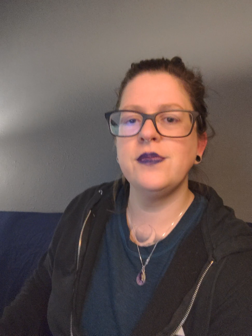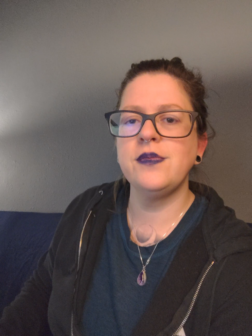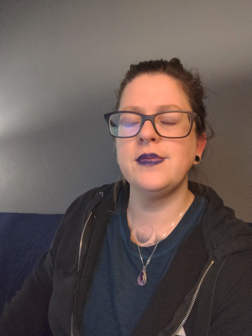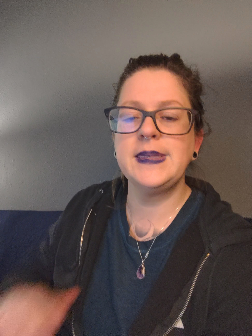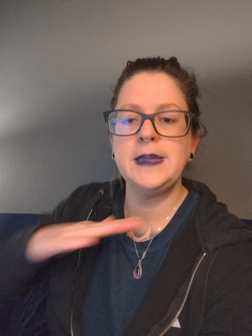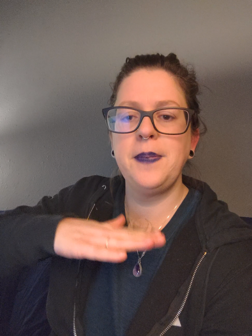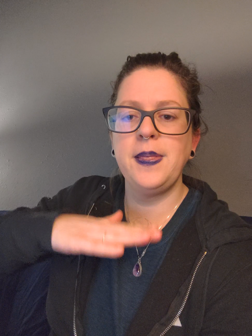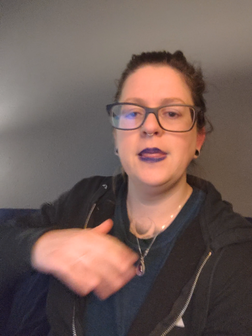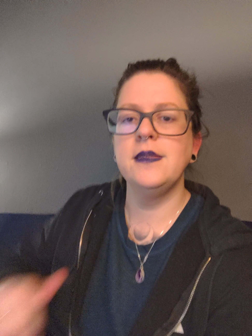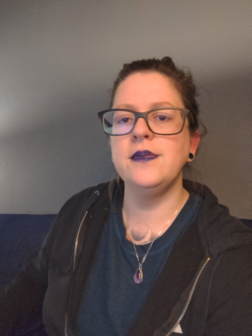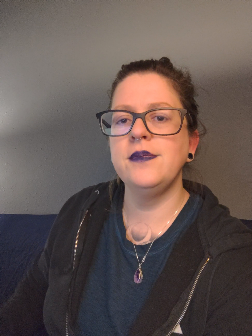table